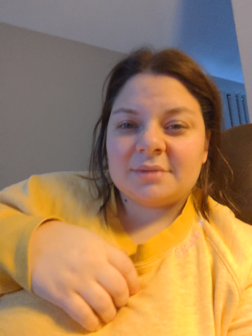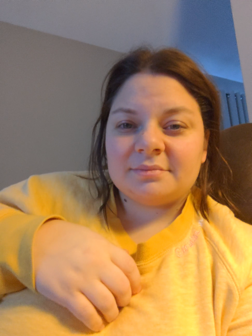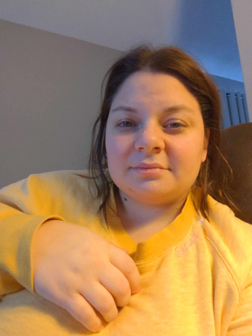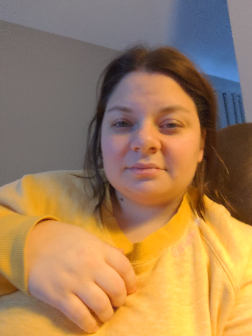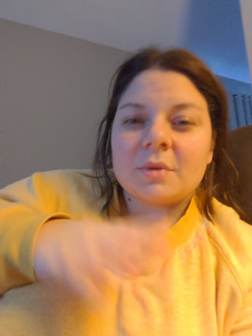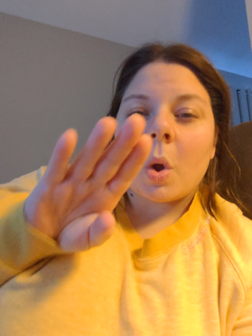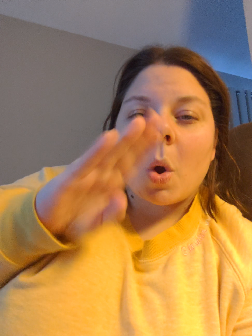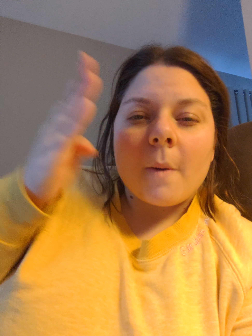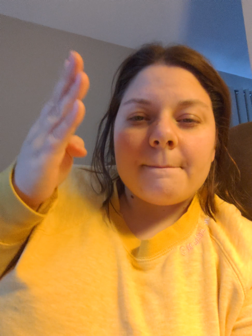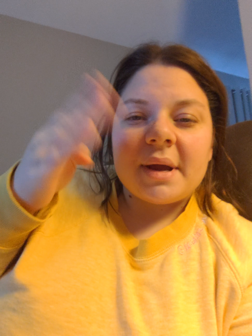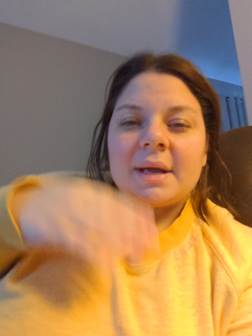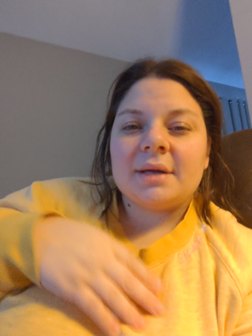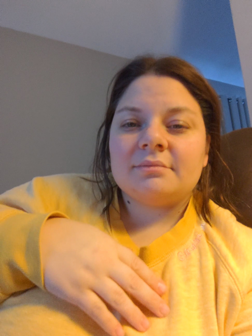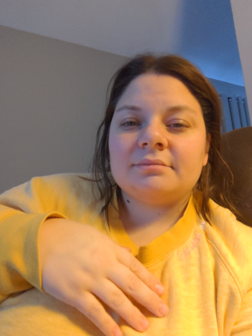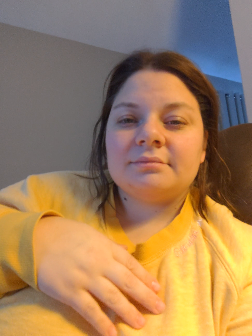open